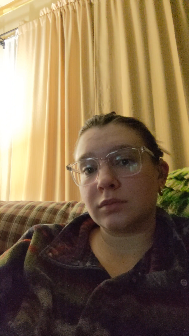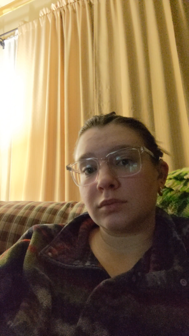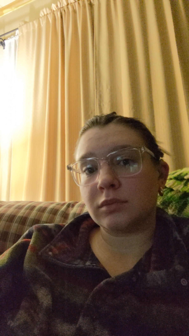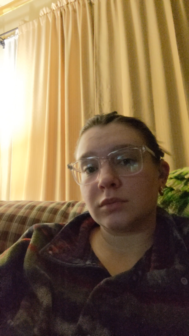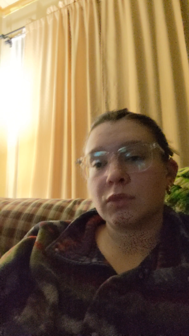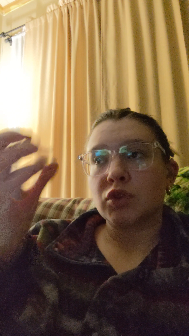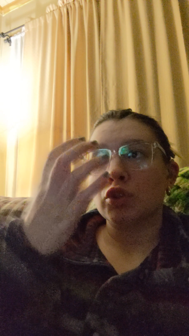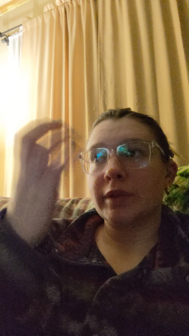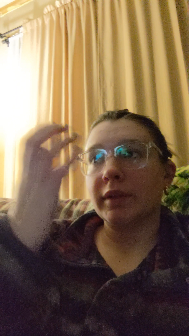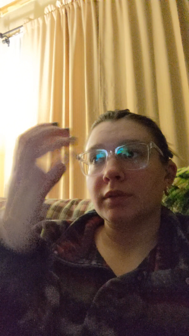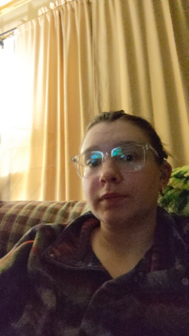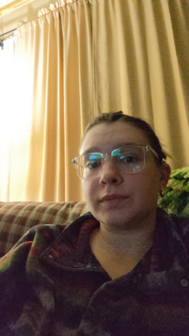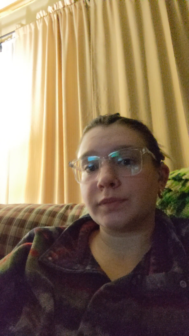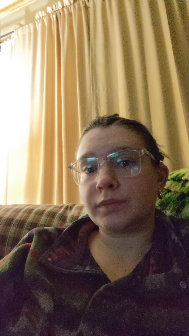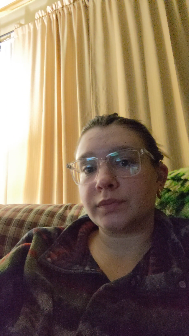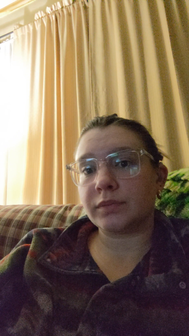shake